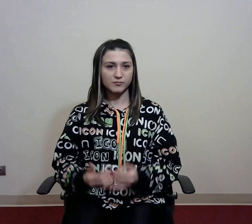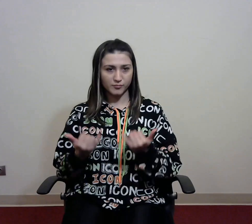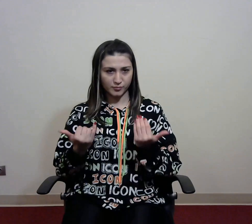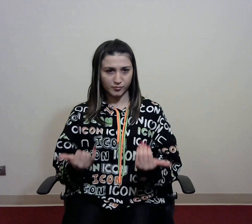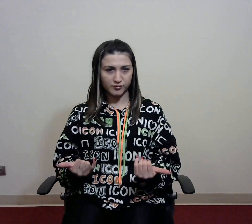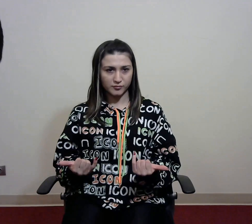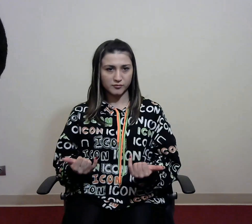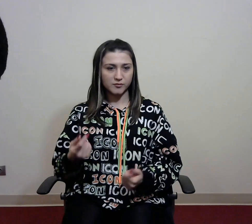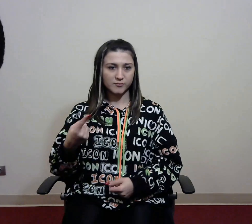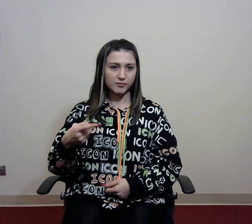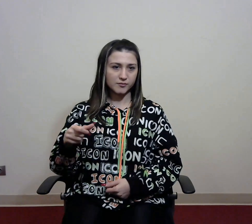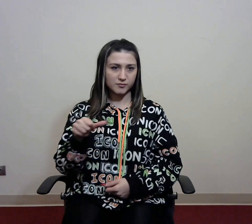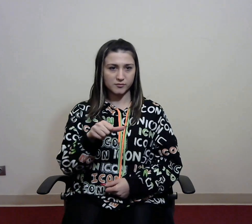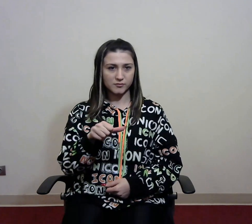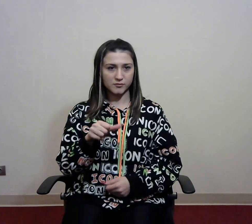bu həftə